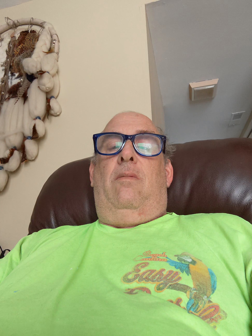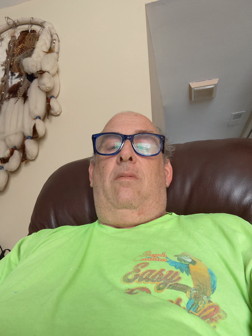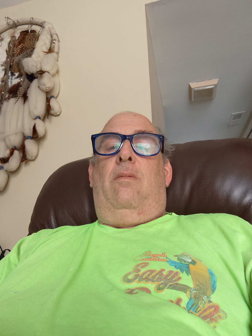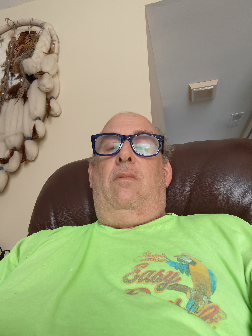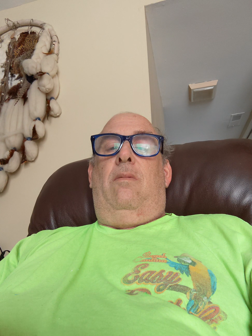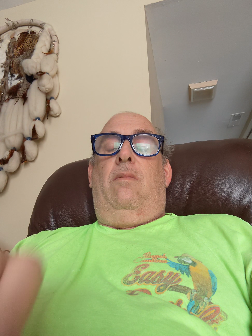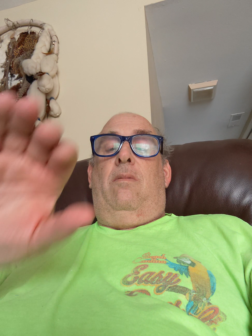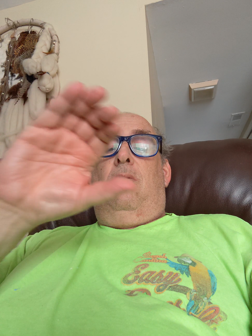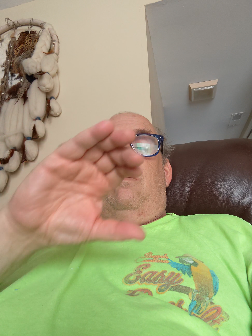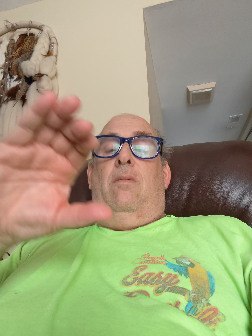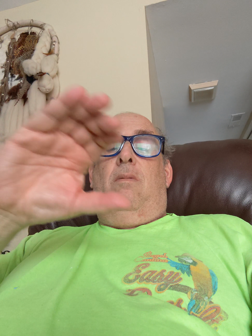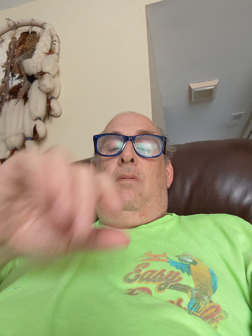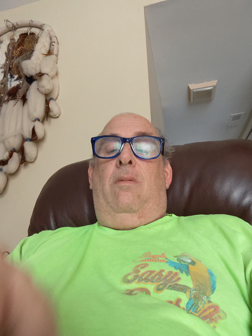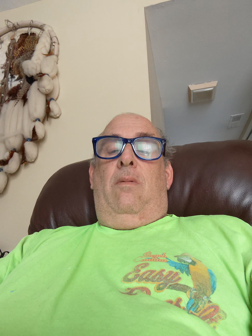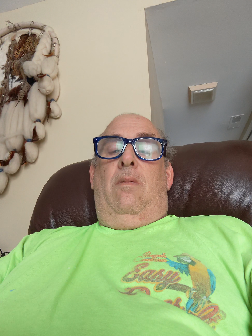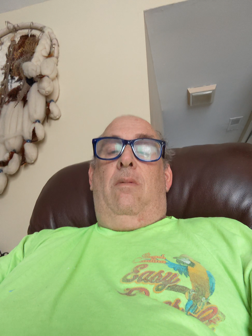chocolate